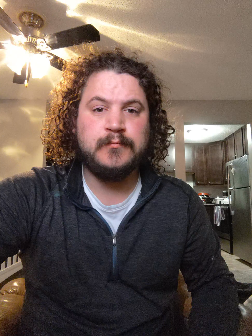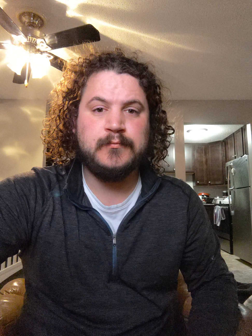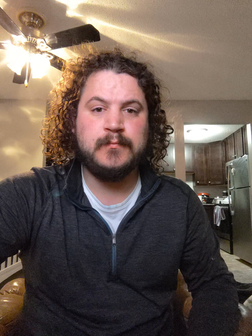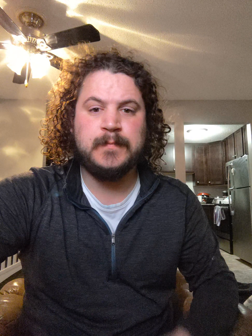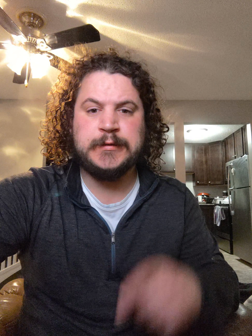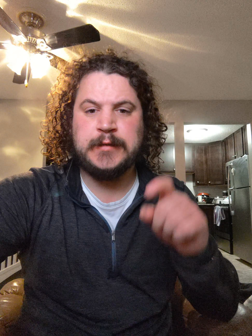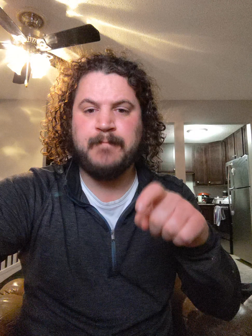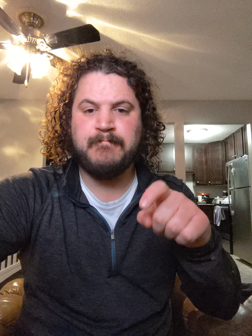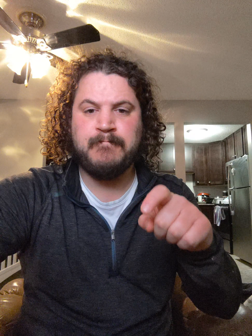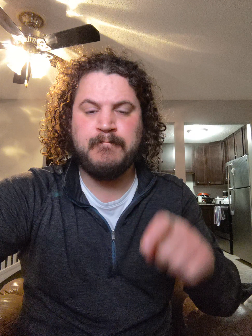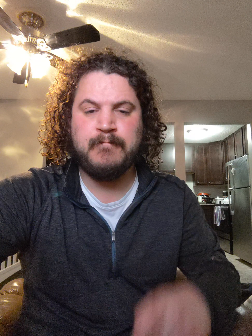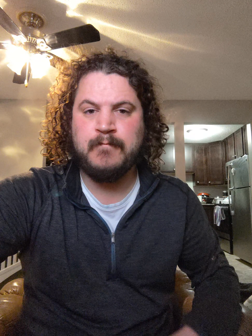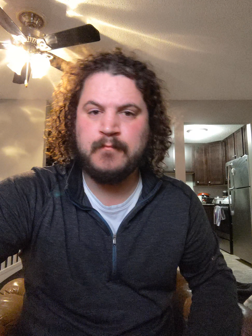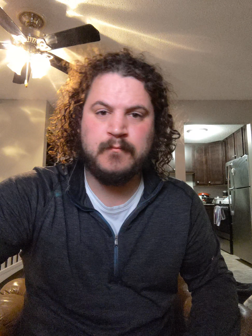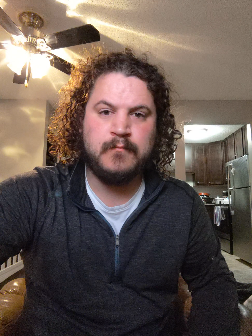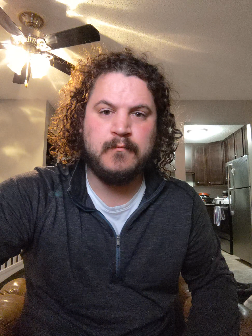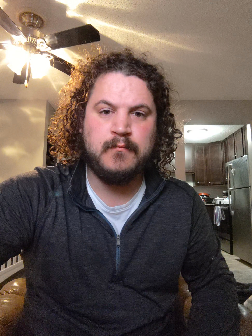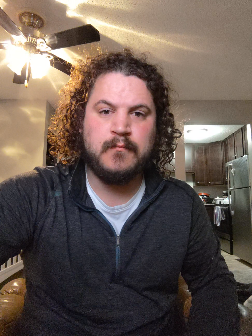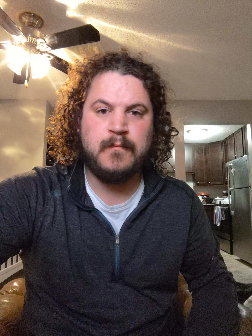time